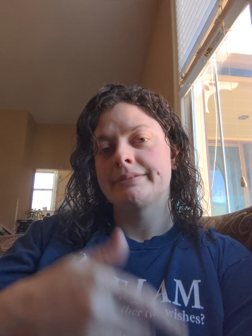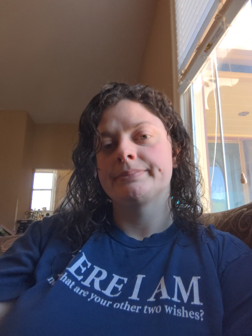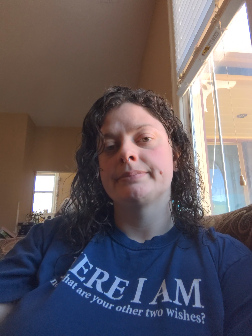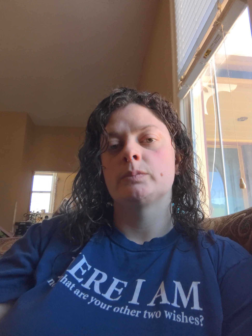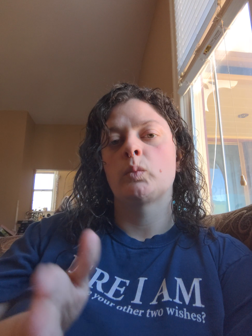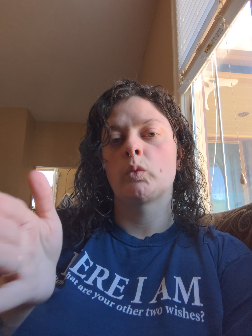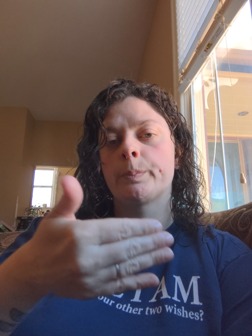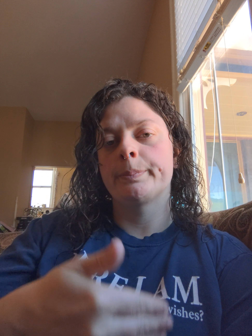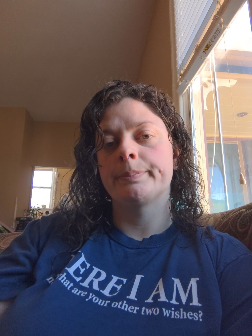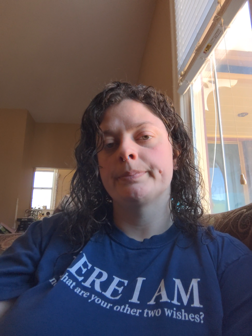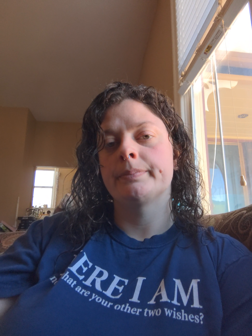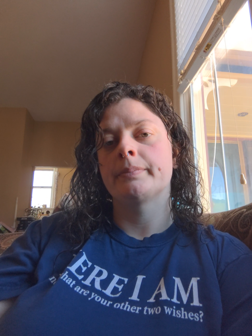room